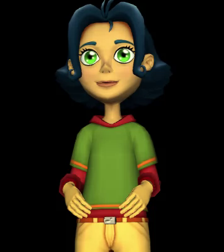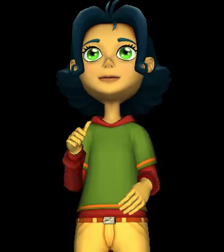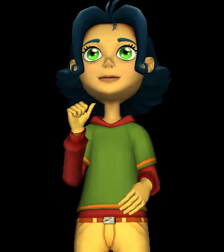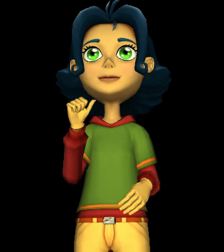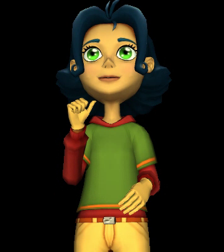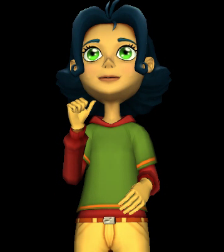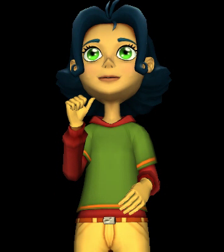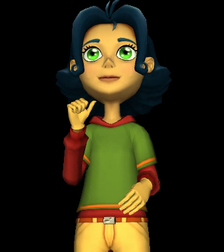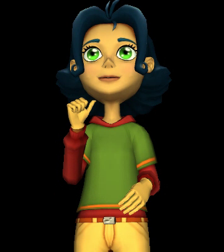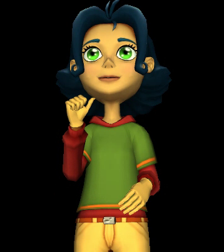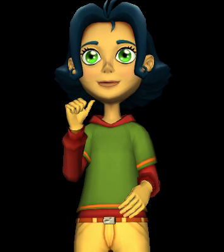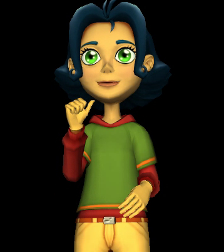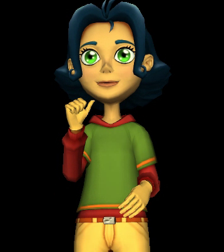جرس